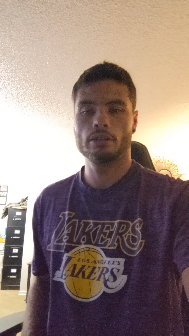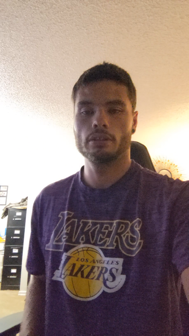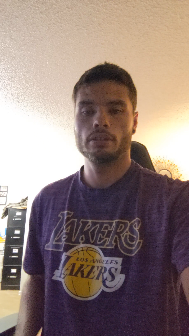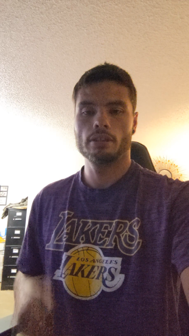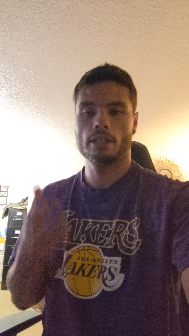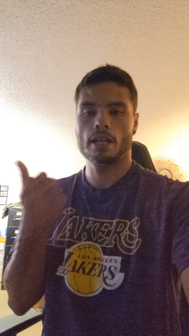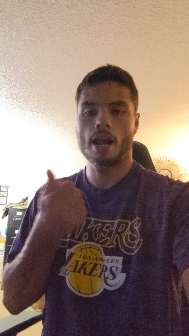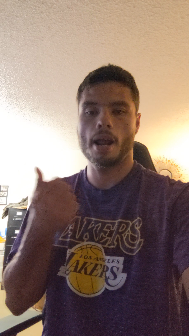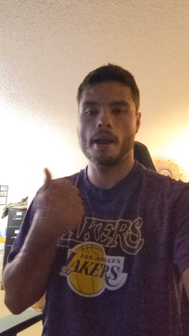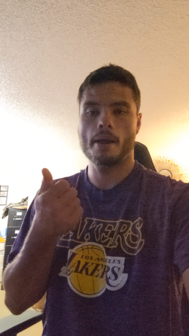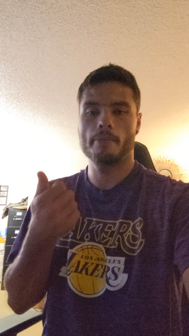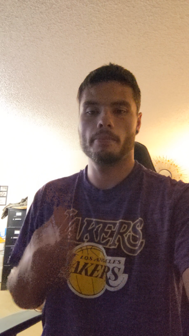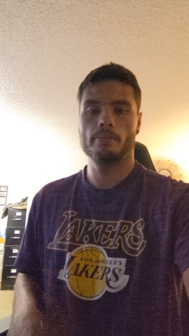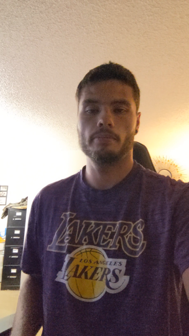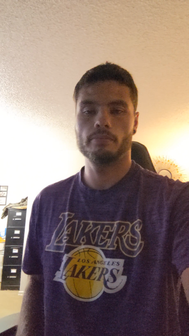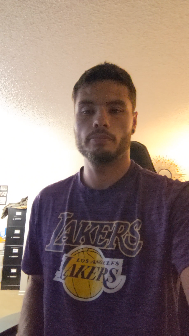game